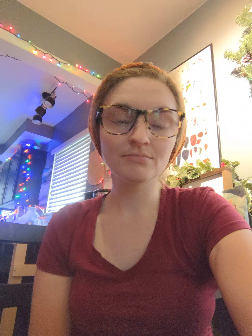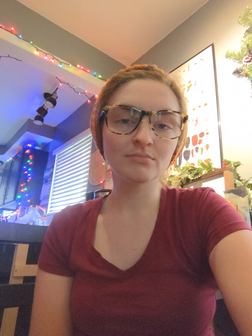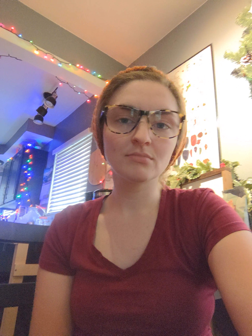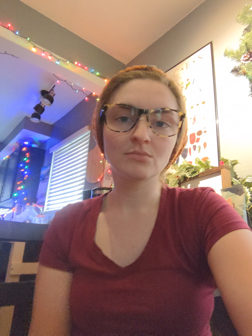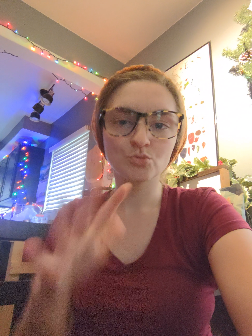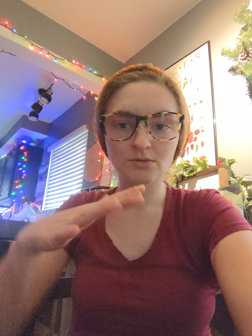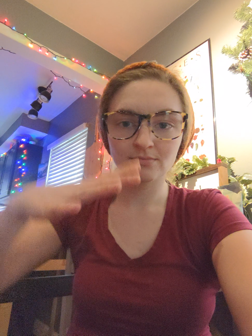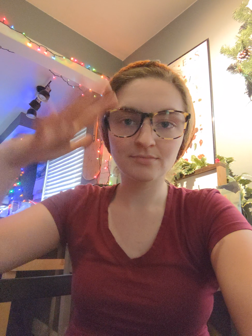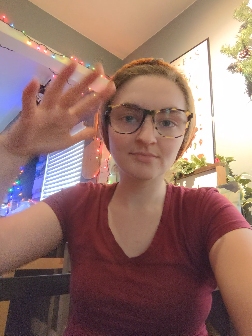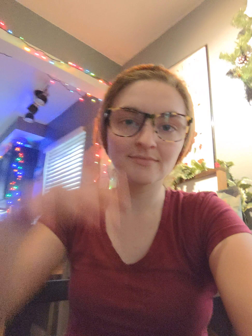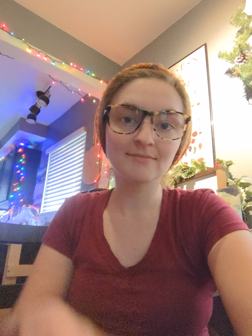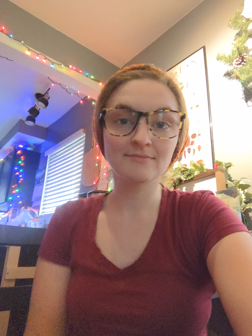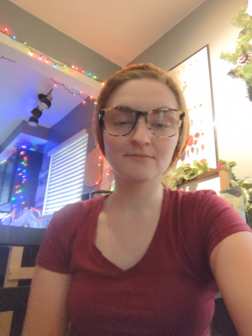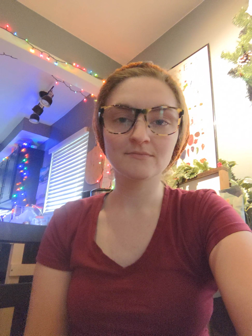helicopter